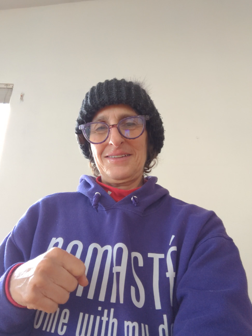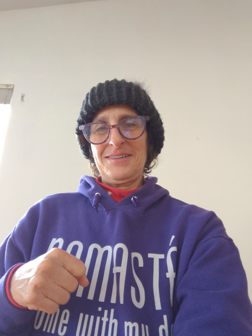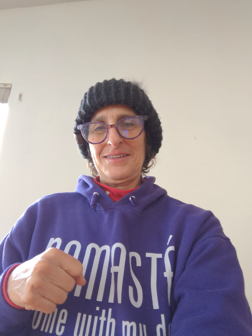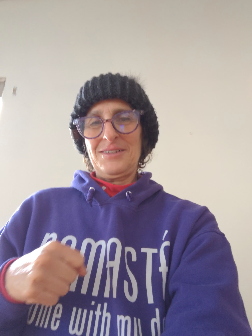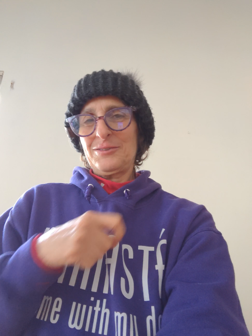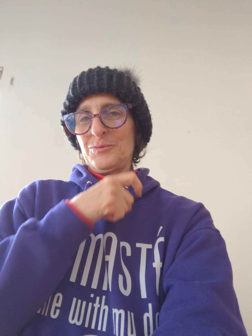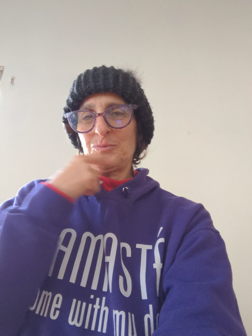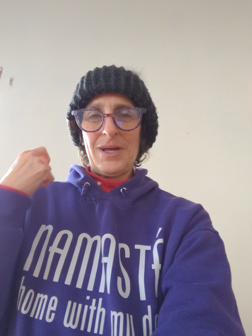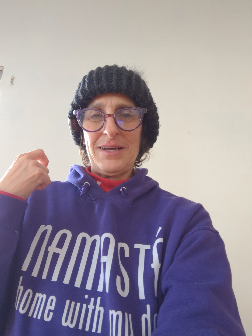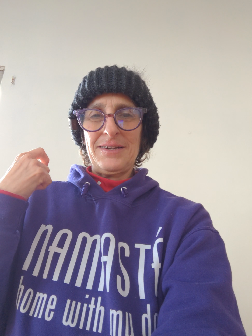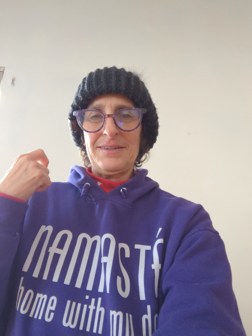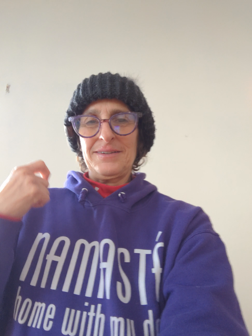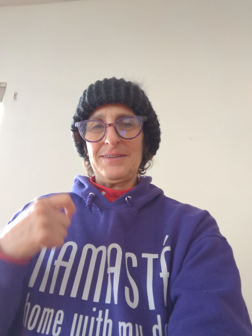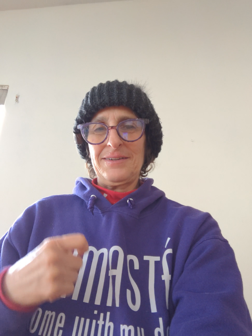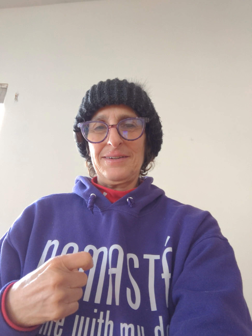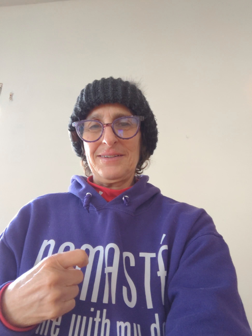dry